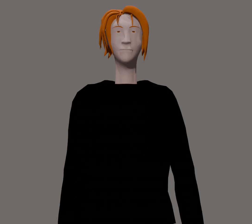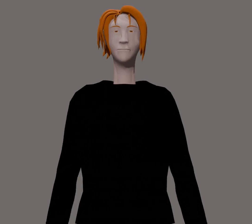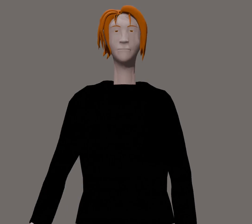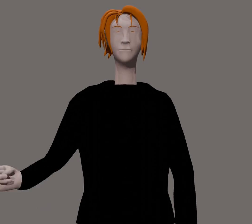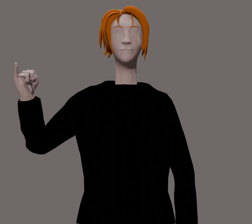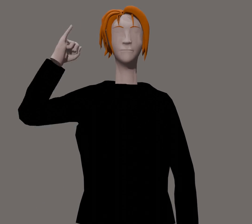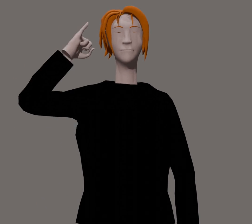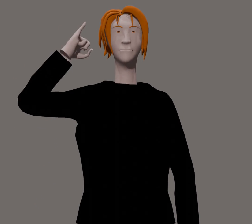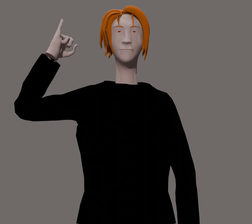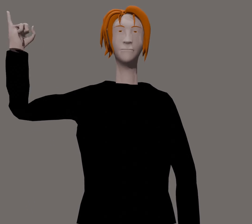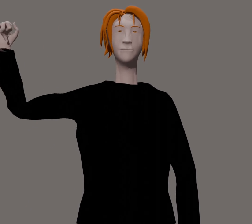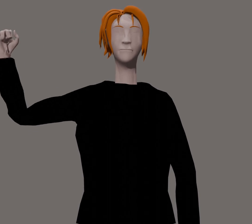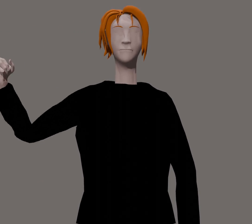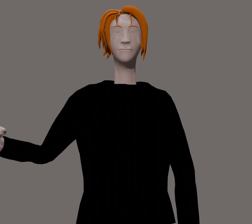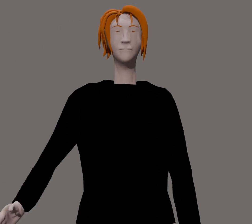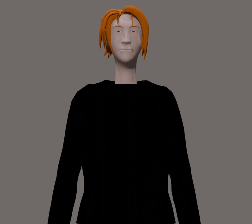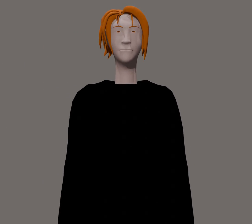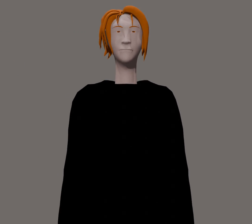Conceive Idea